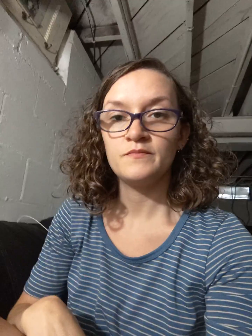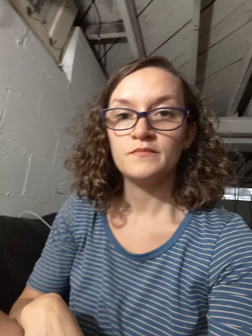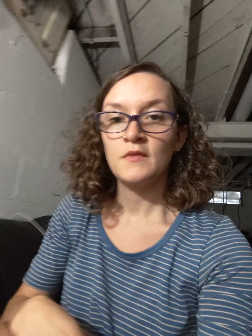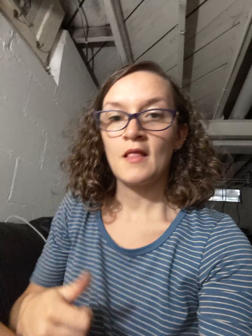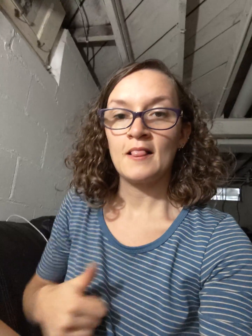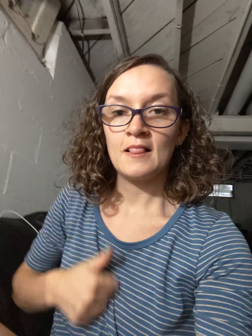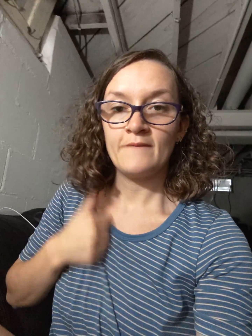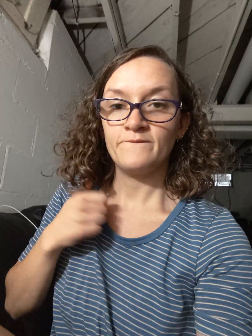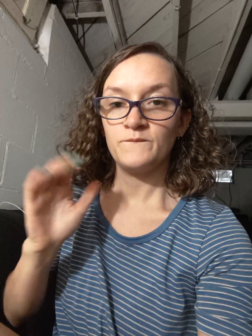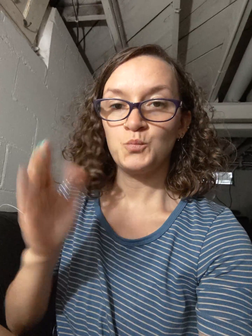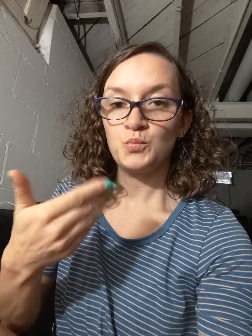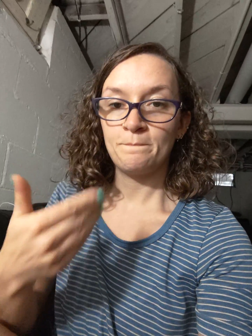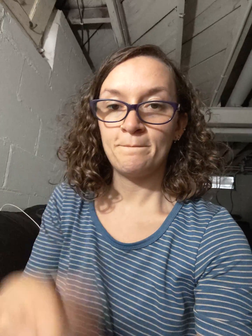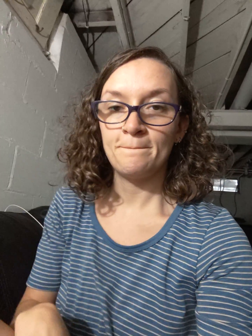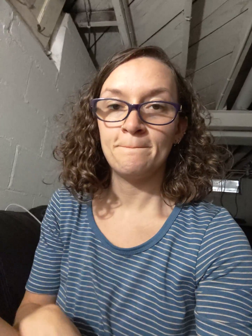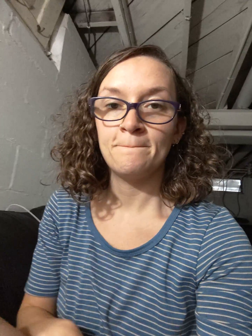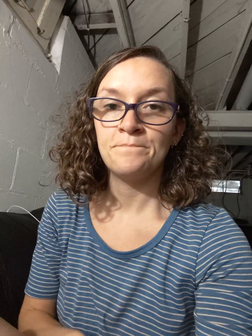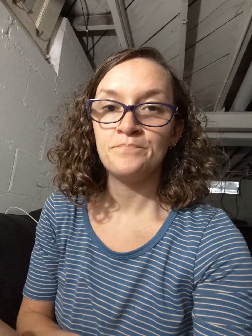living room